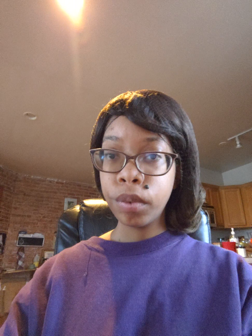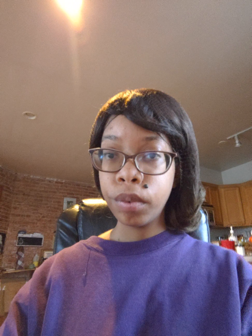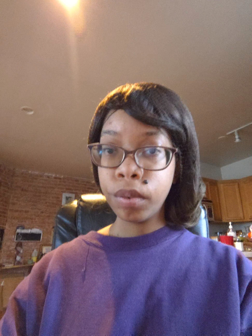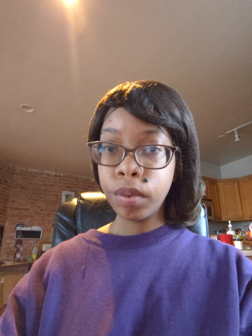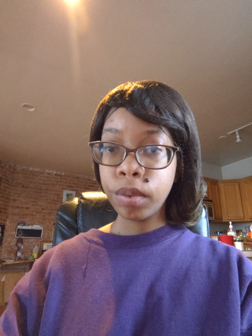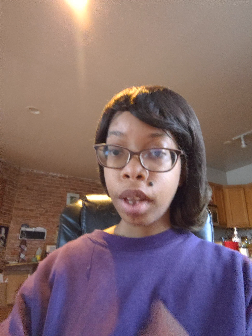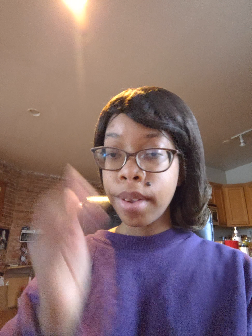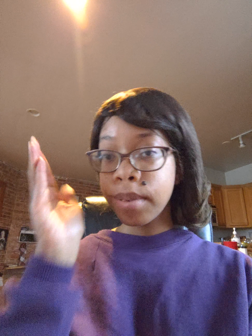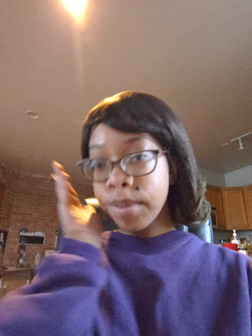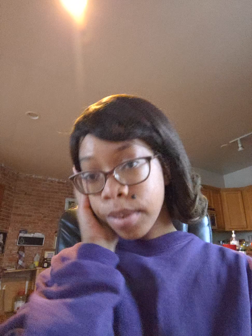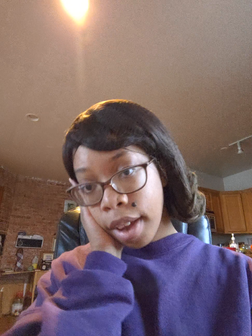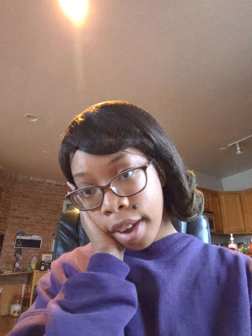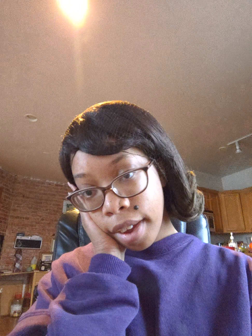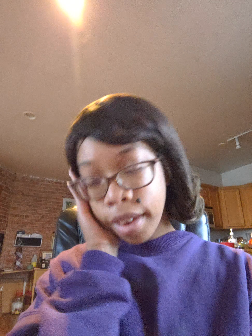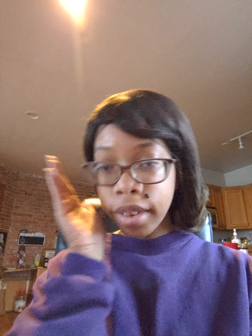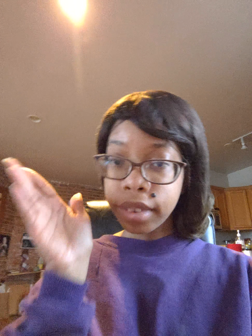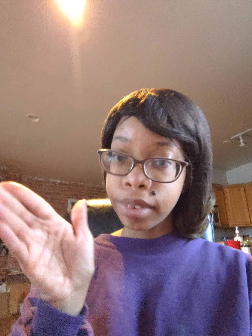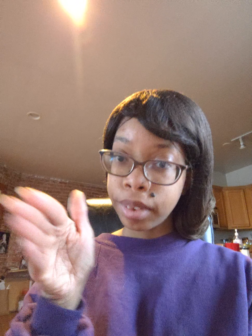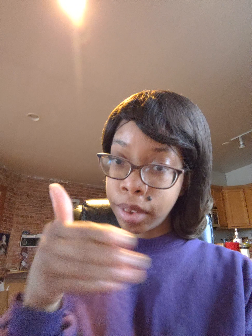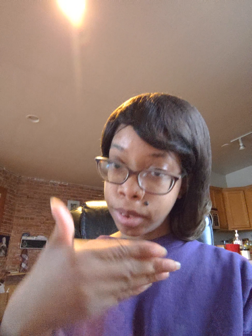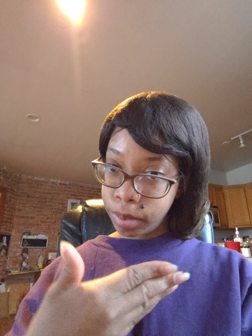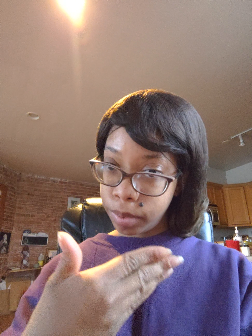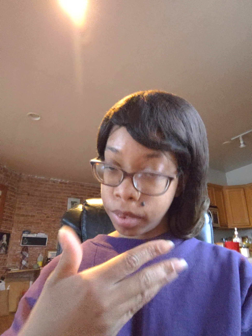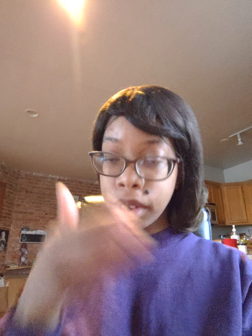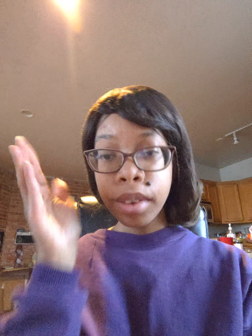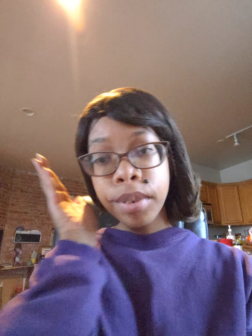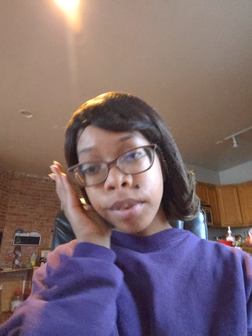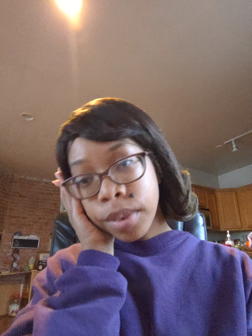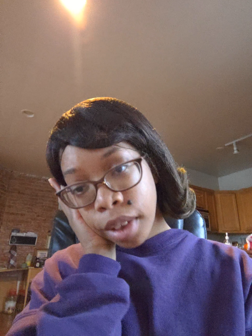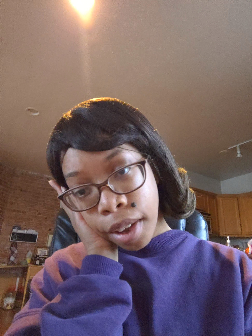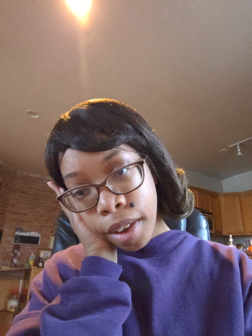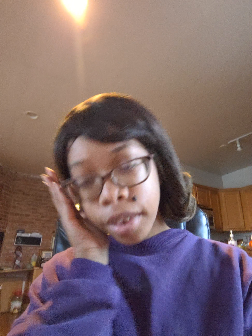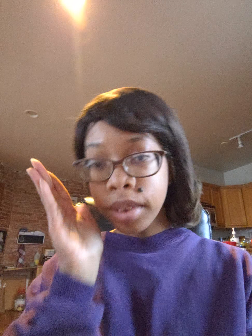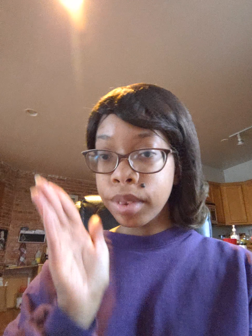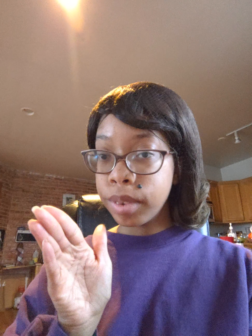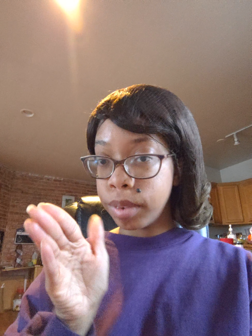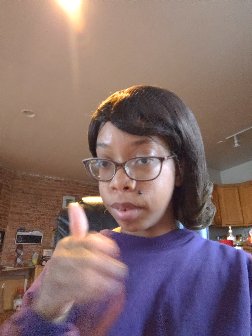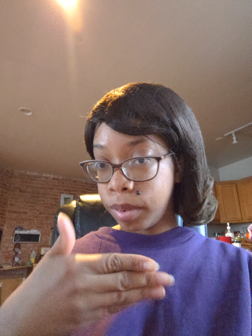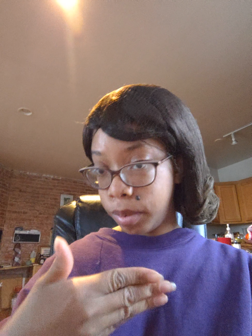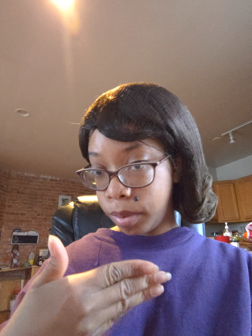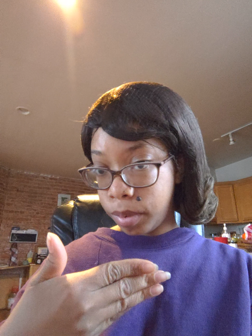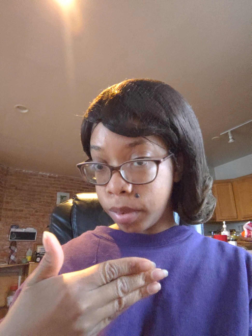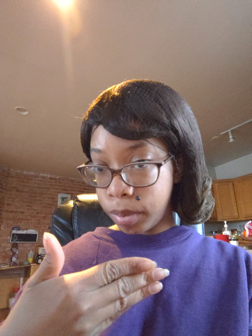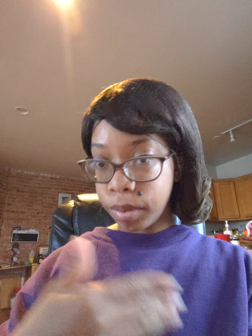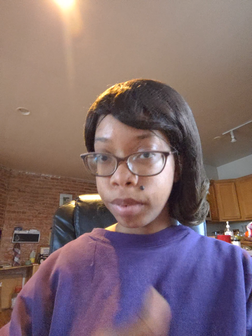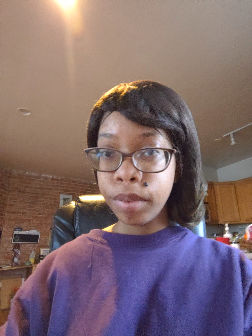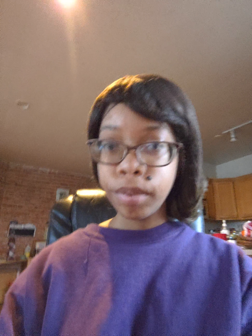bedroom